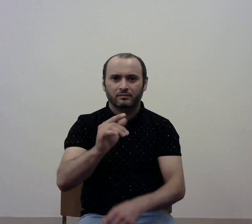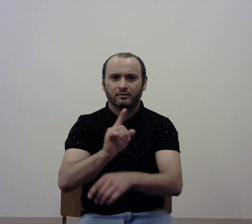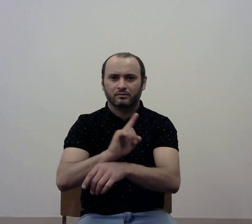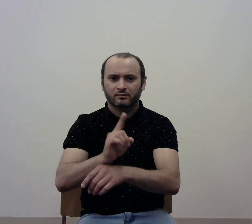qələm